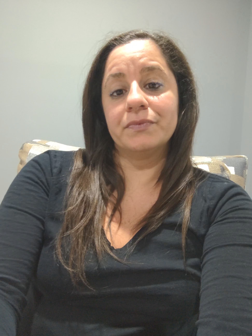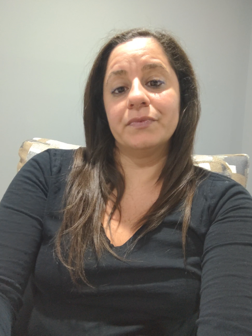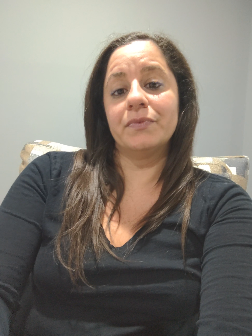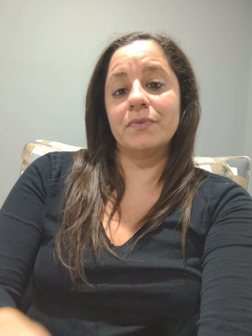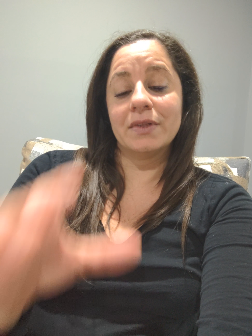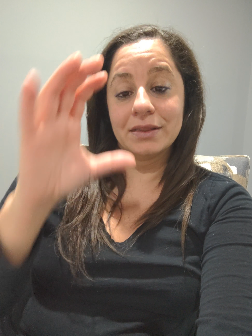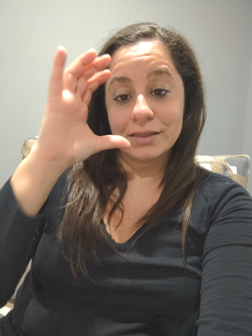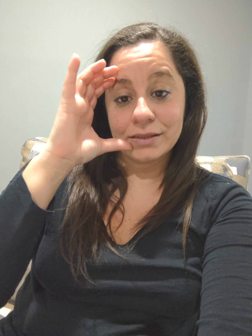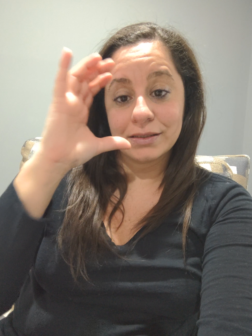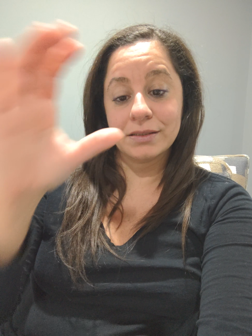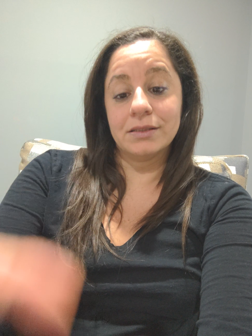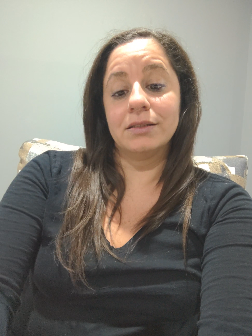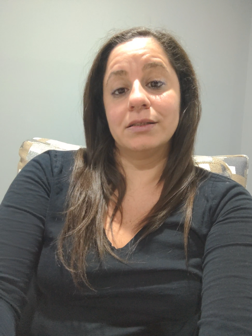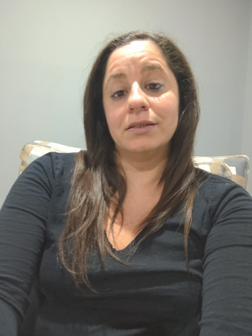listen